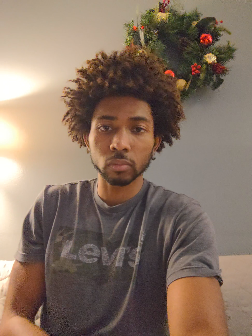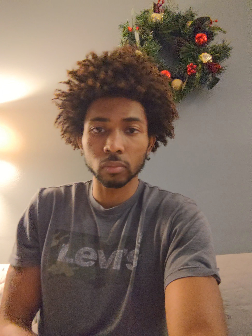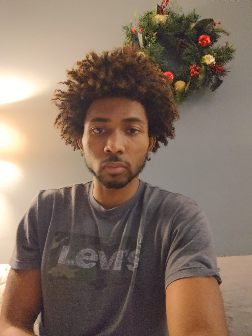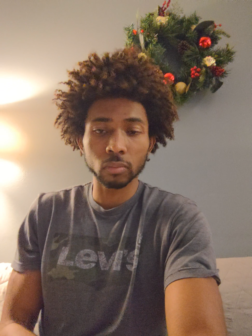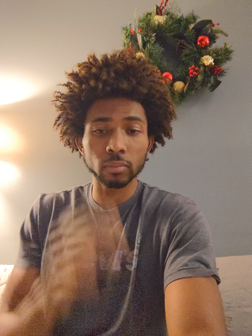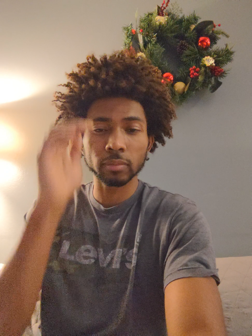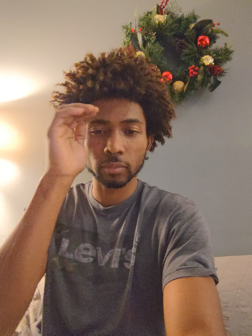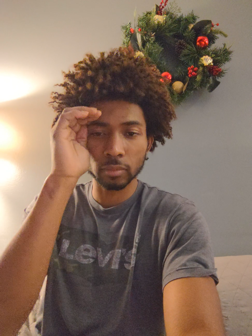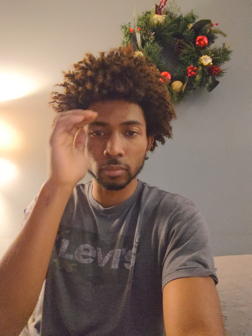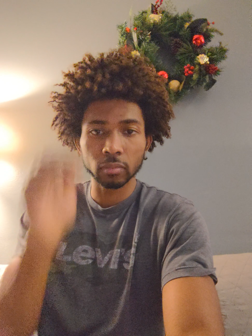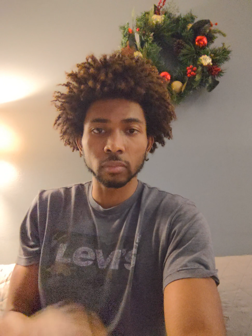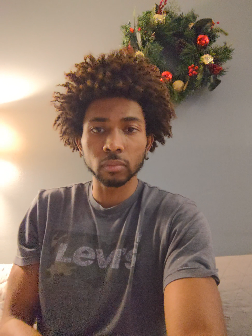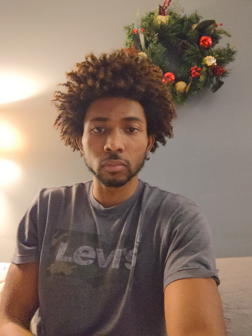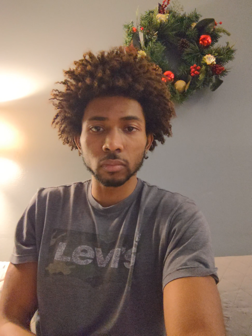listen